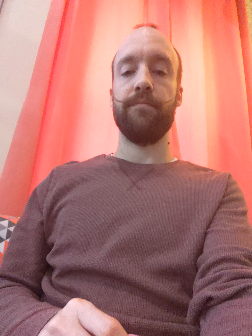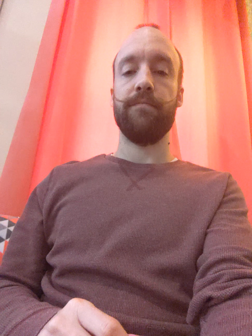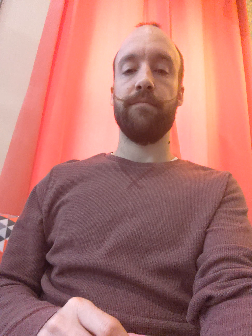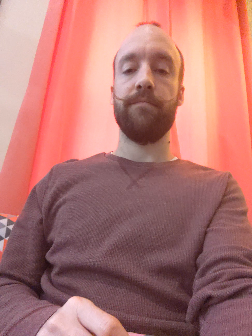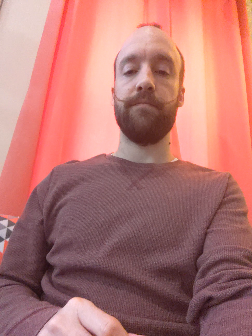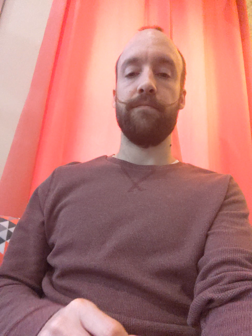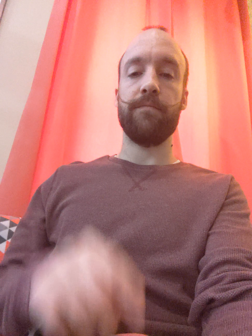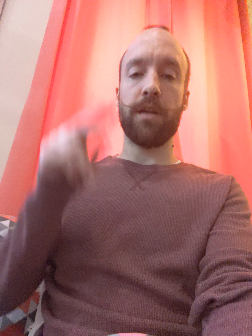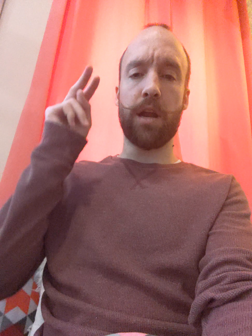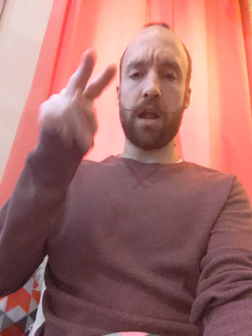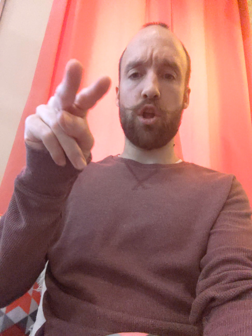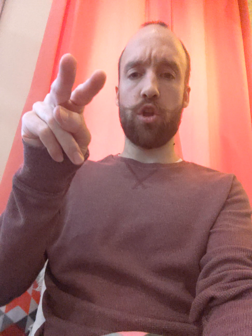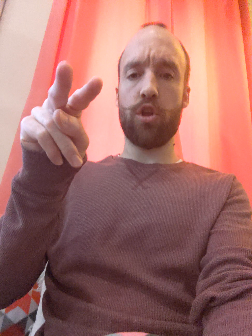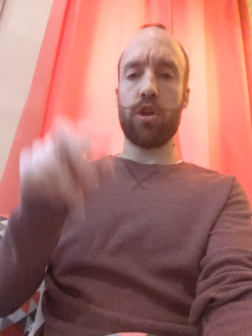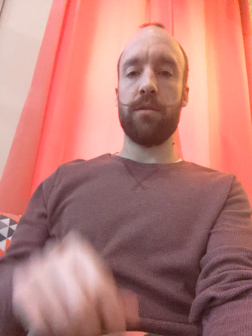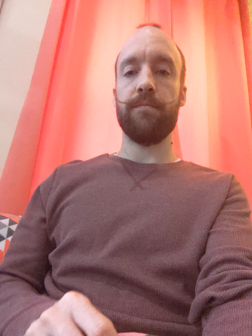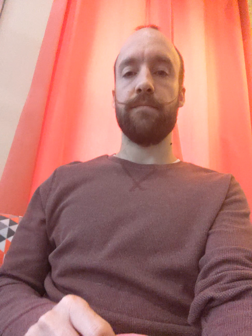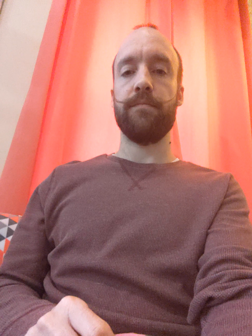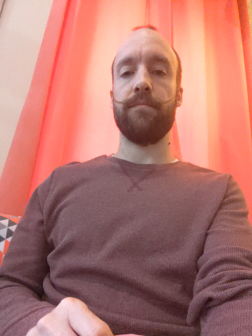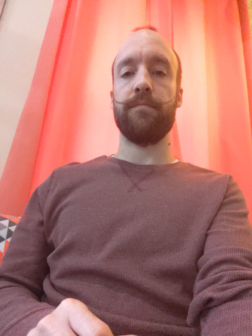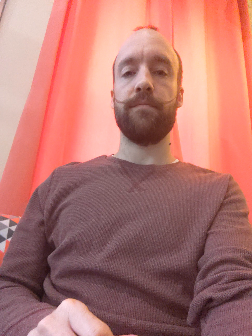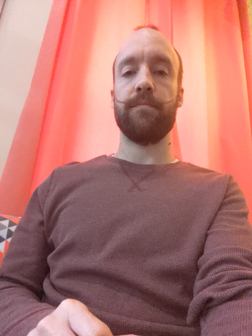look